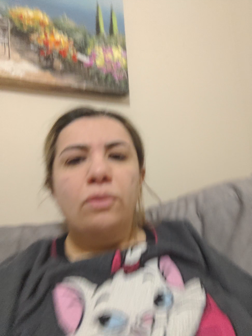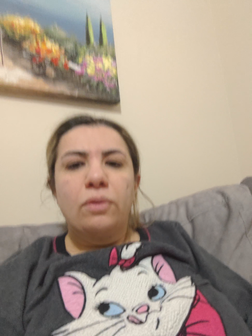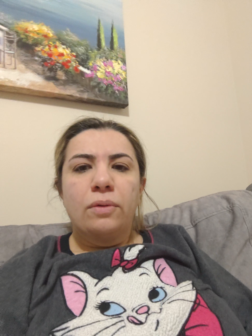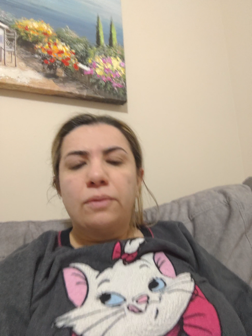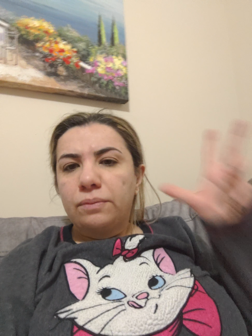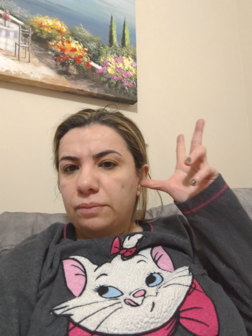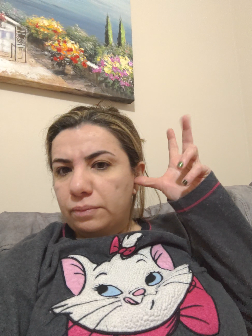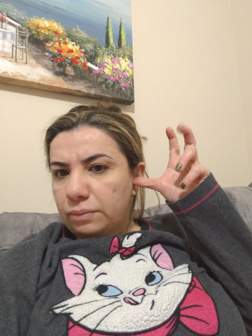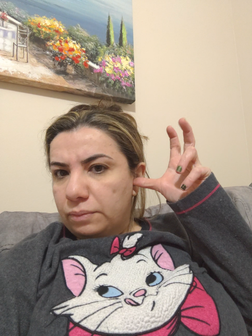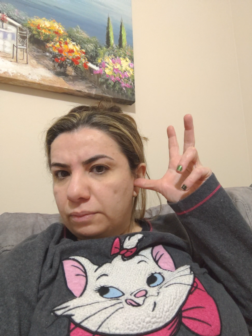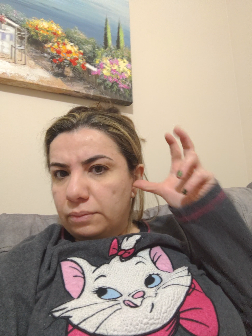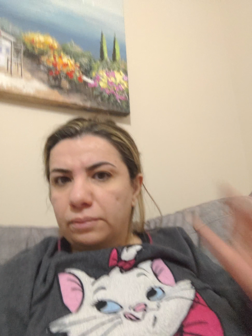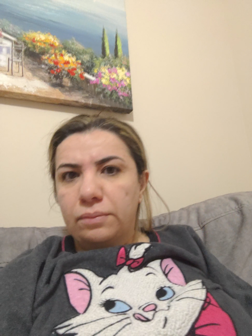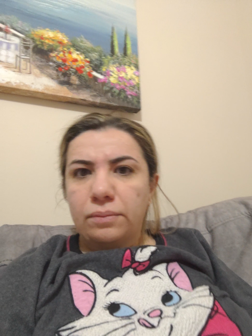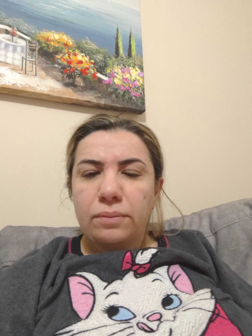hear